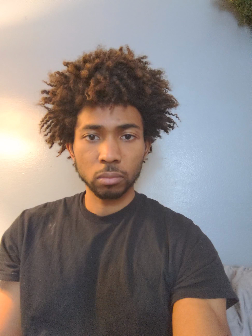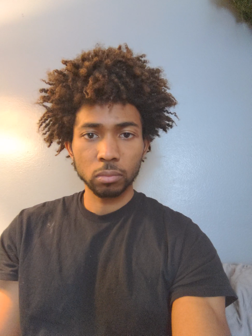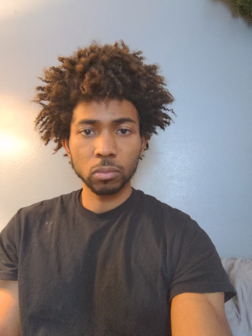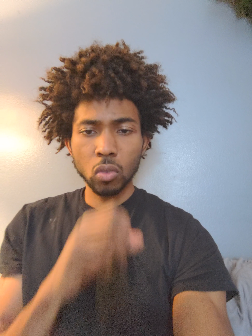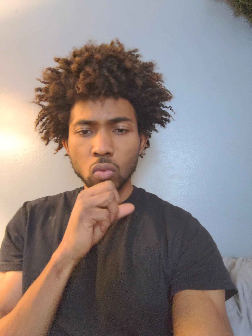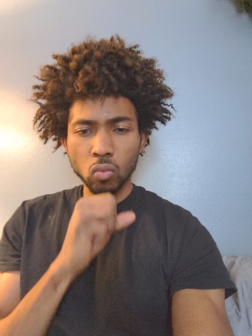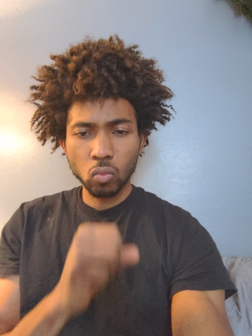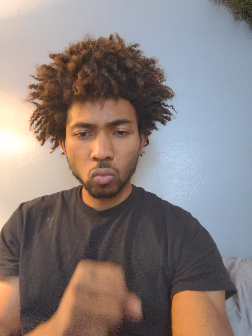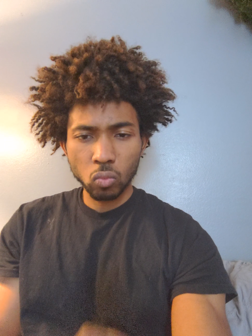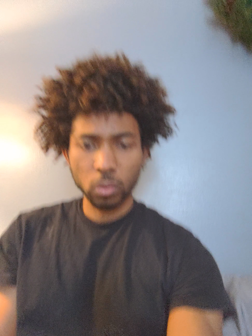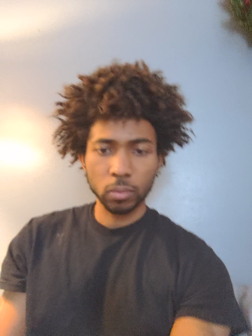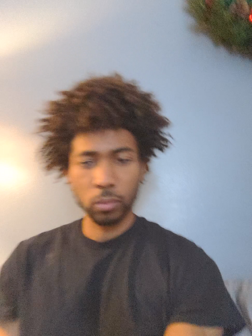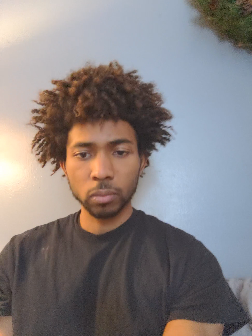old